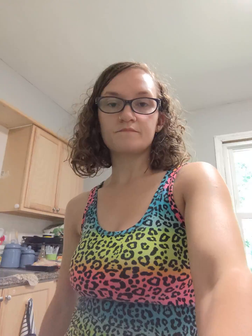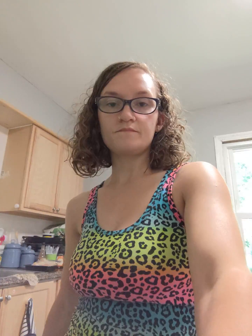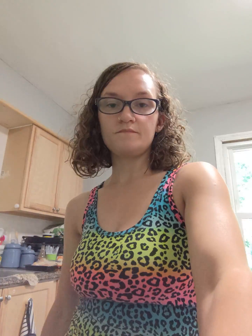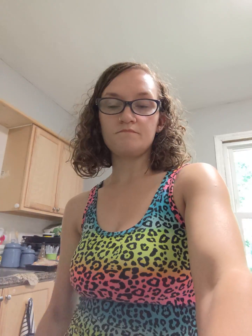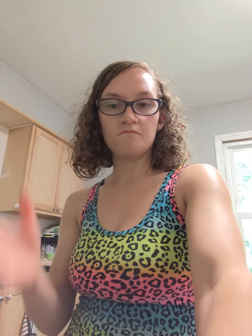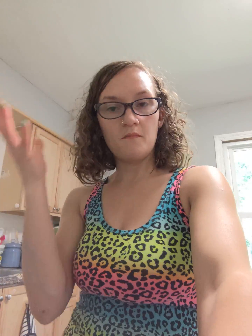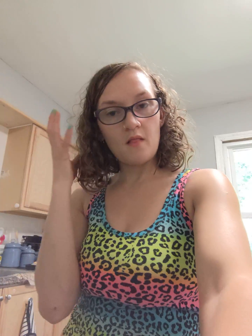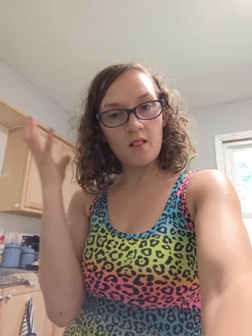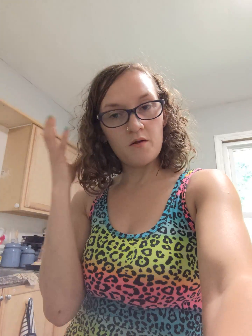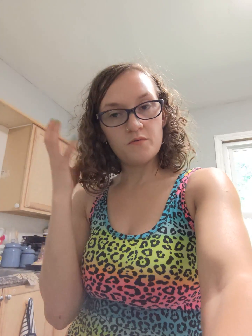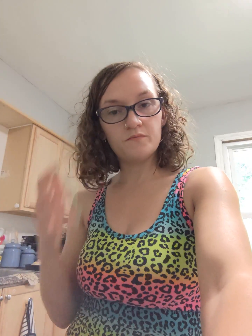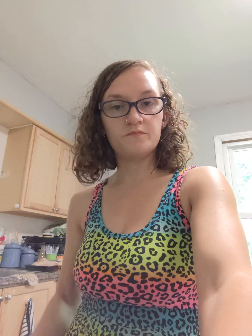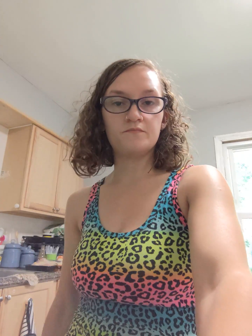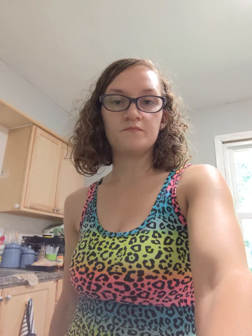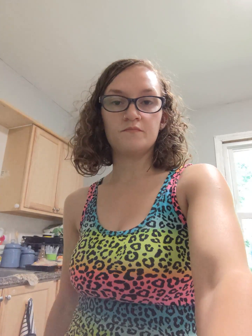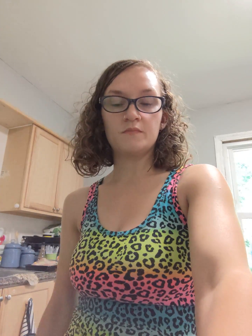pillow